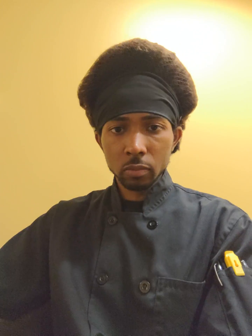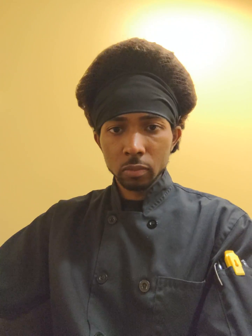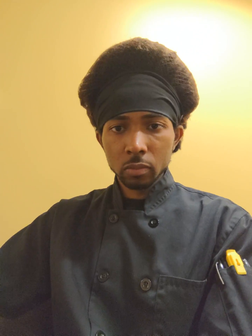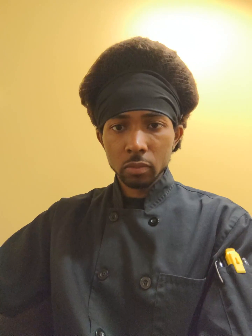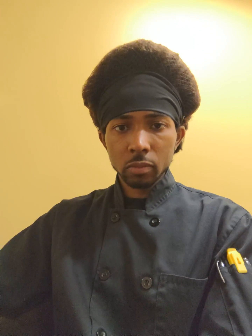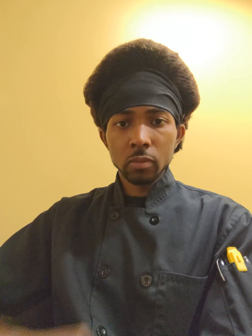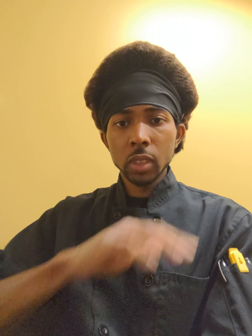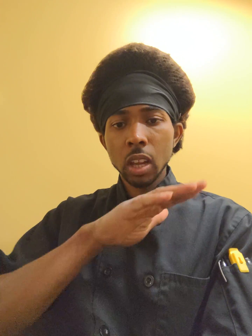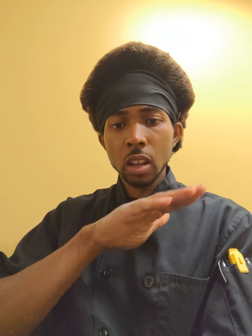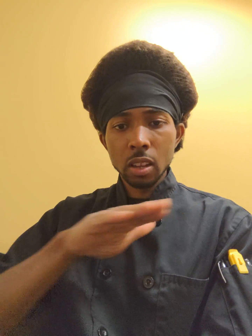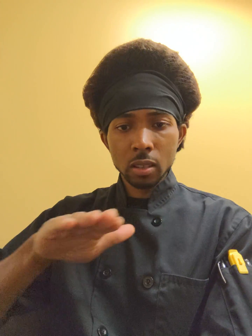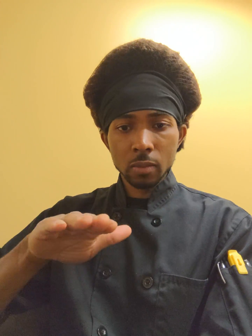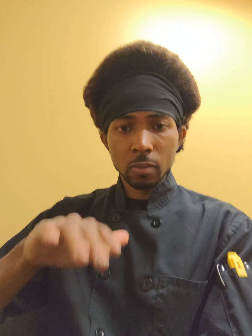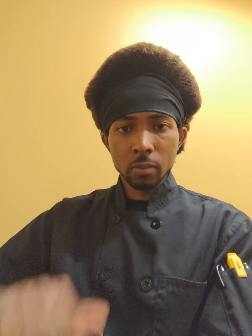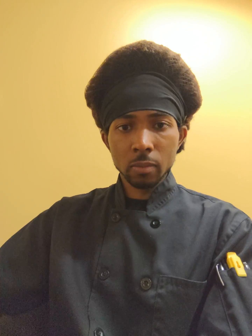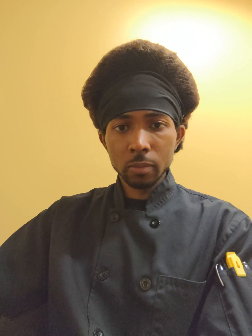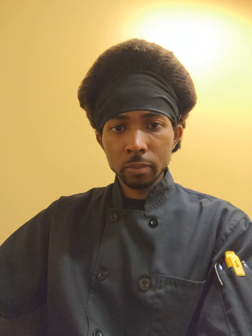nice